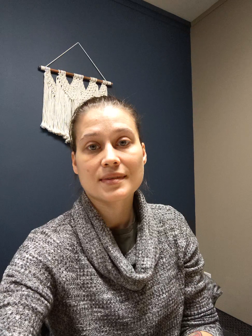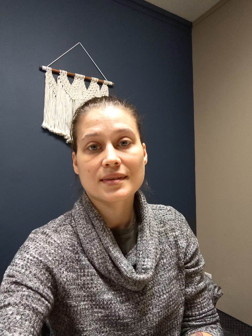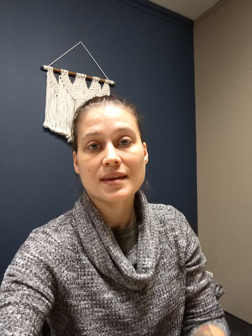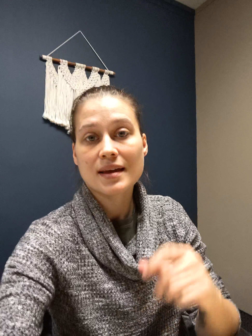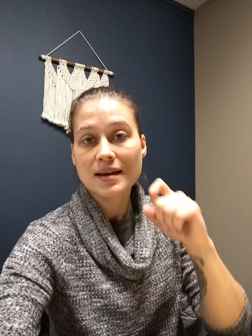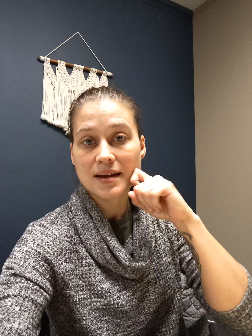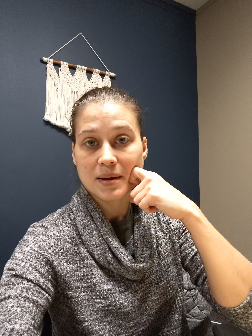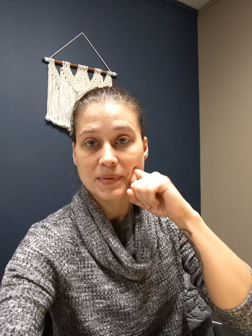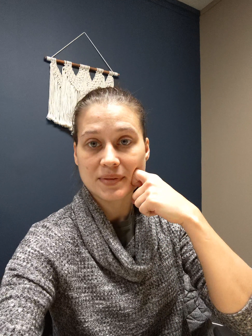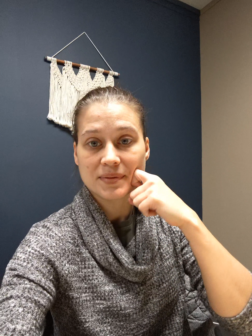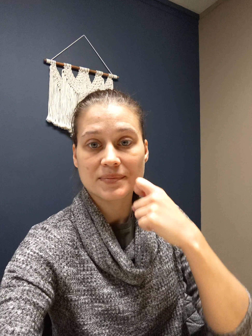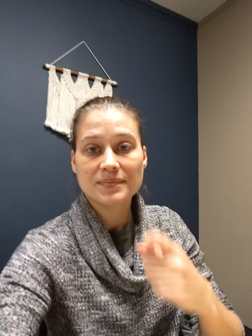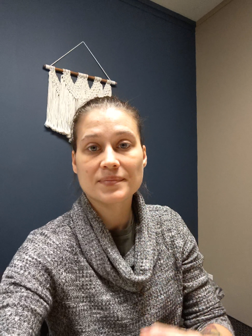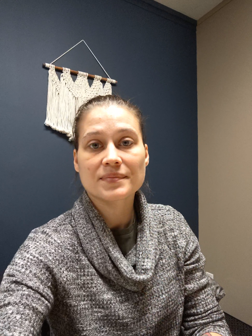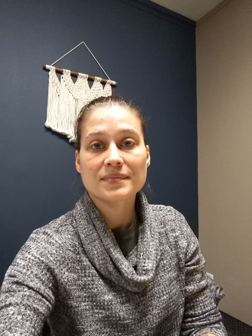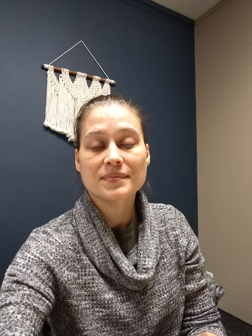apple